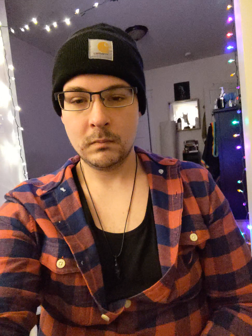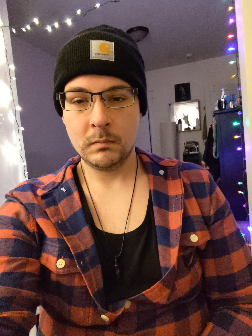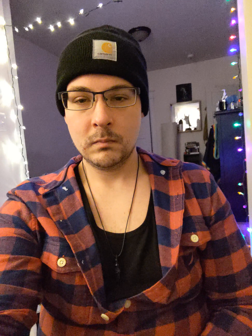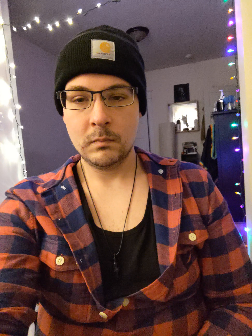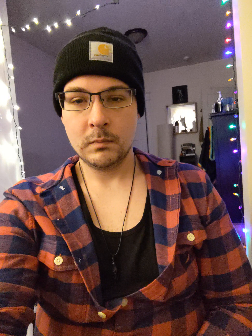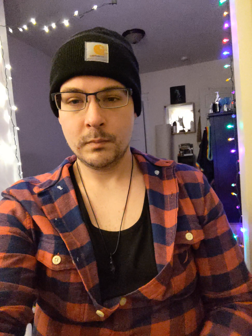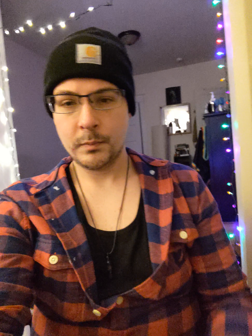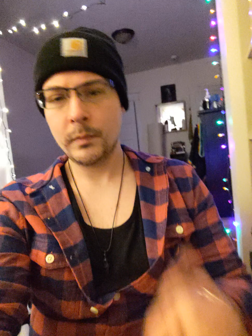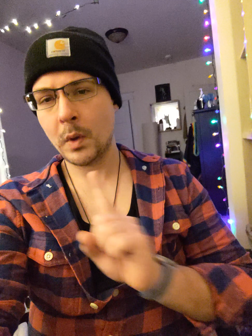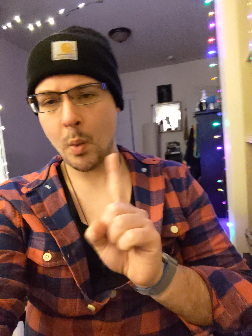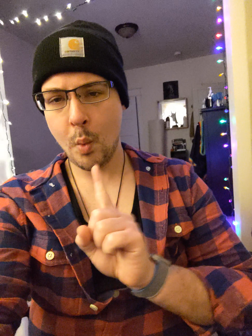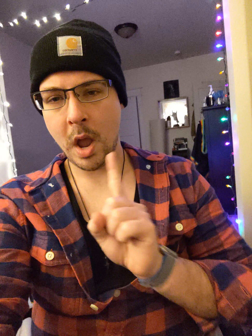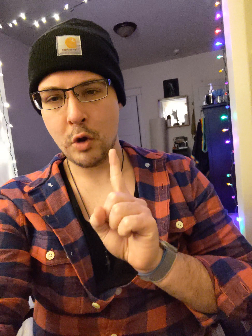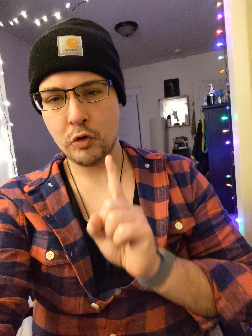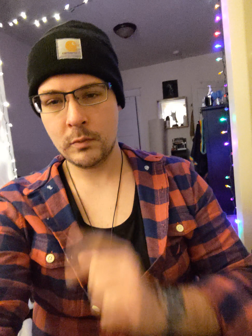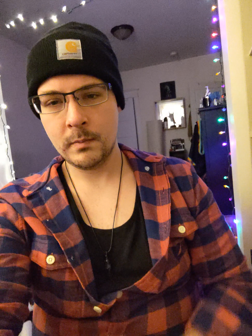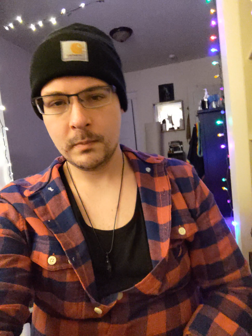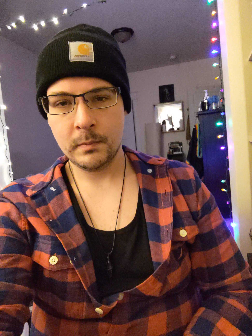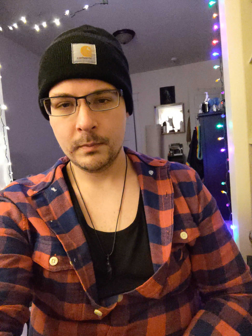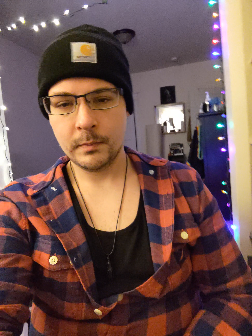where